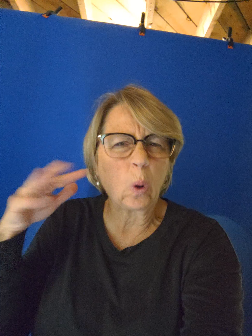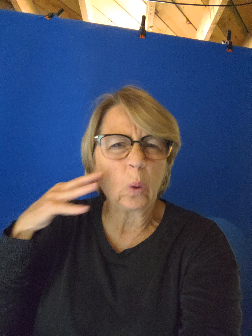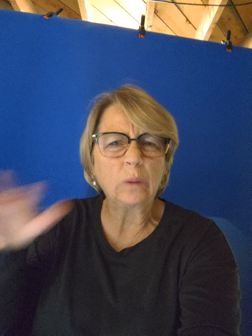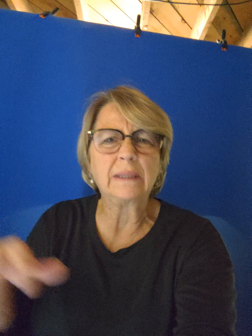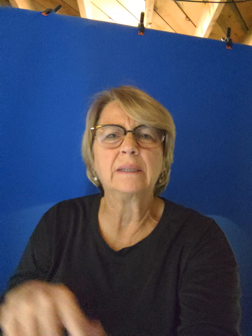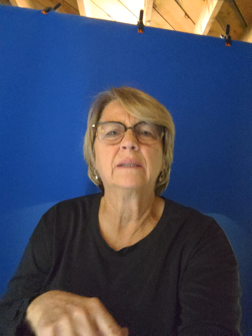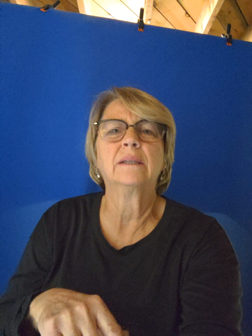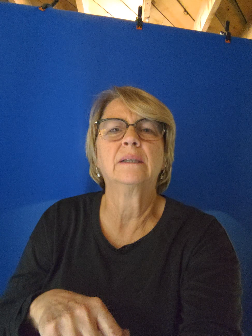noisy